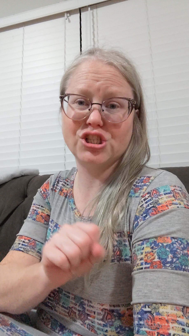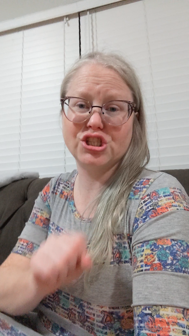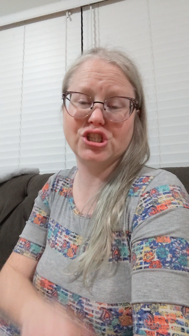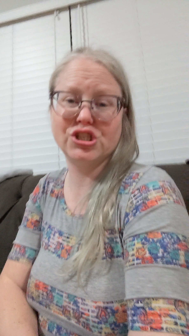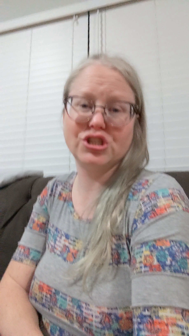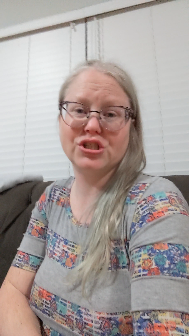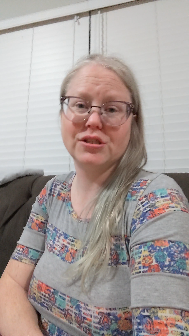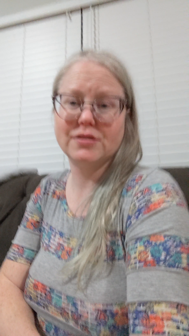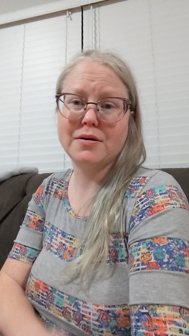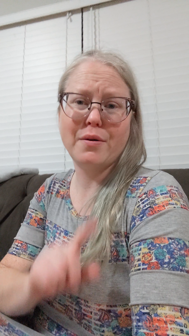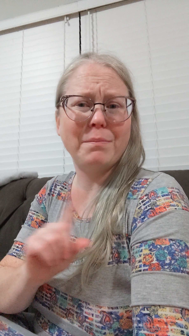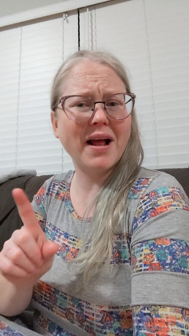but